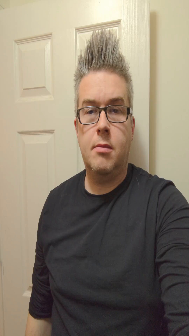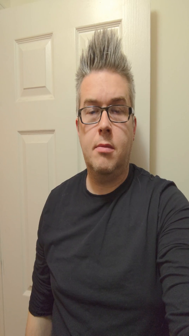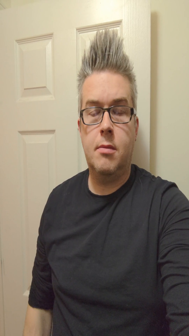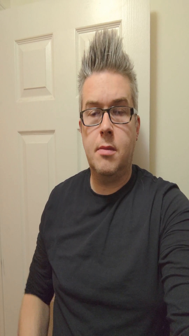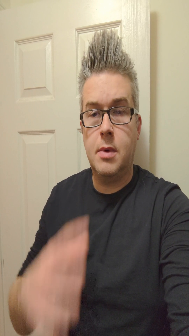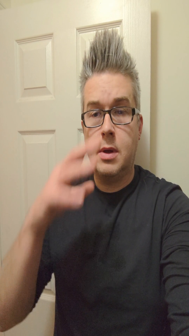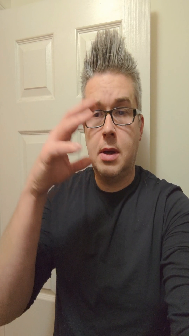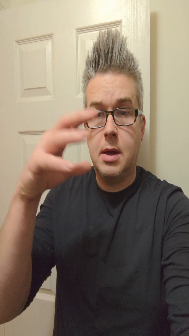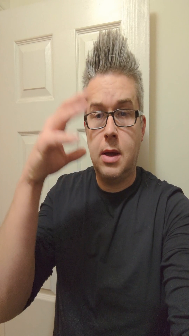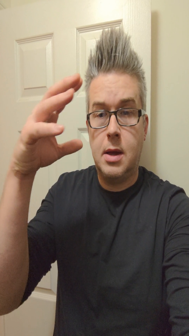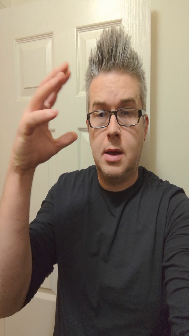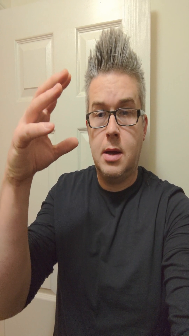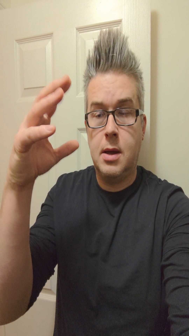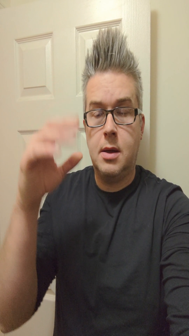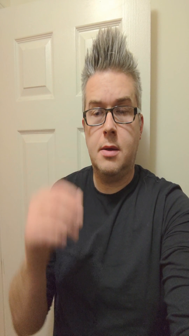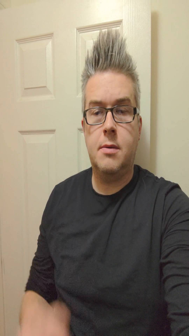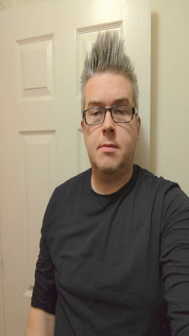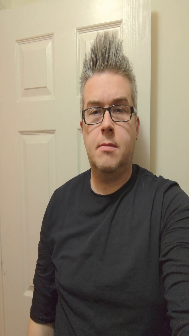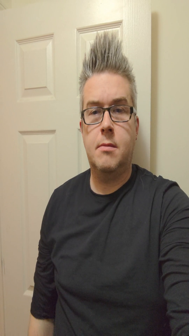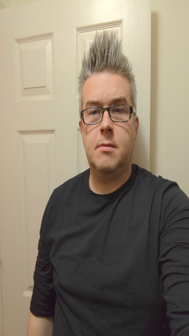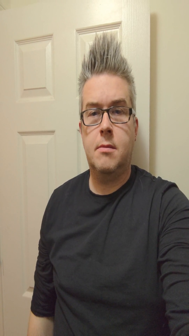cloud